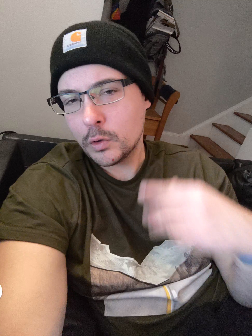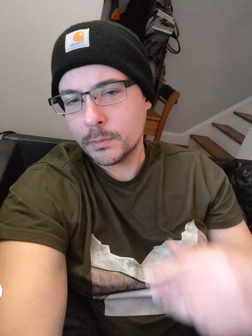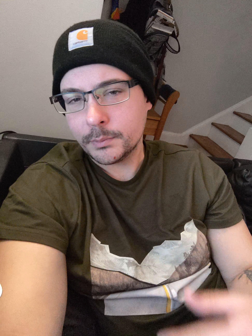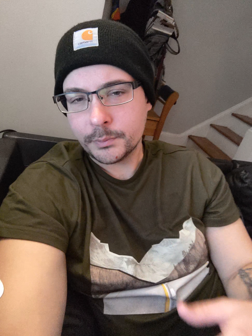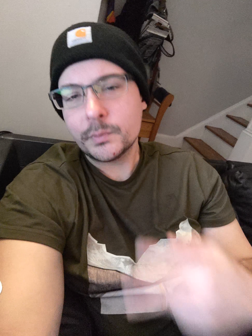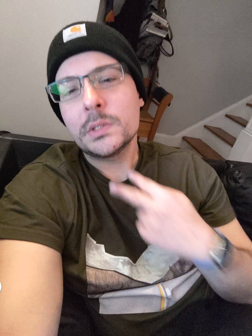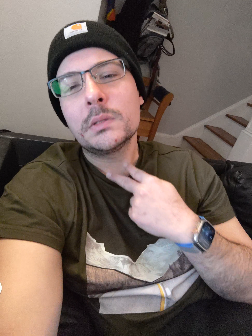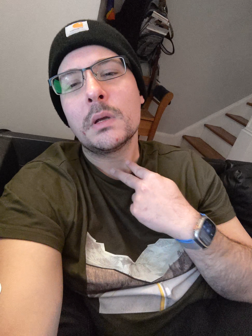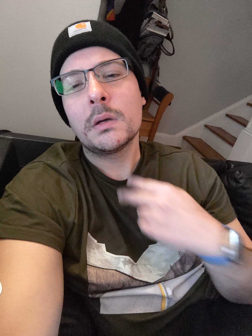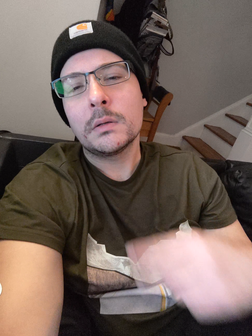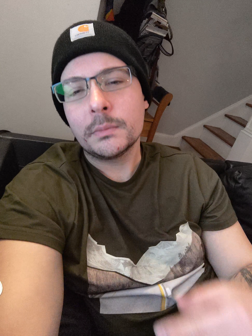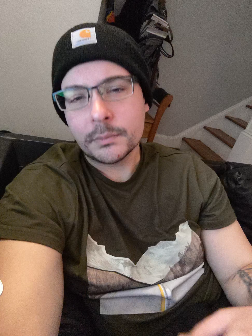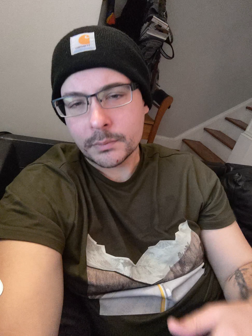stuck